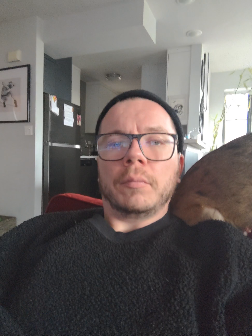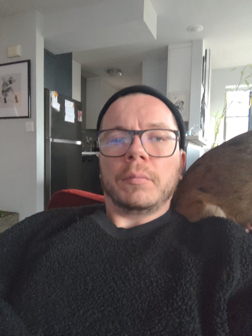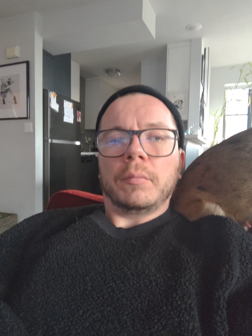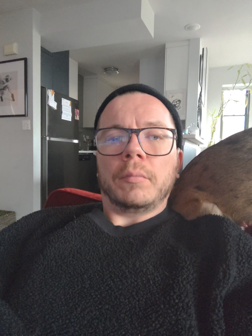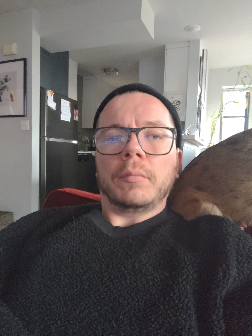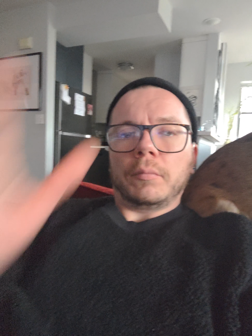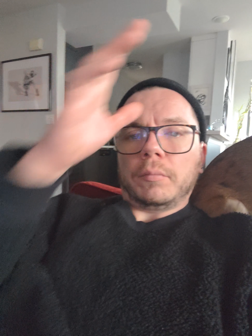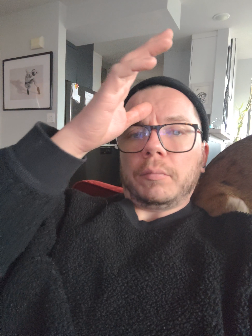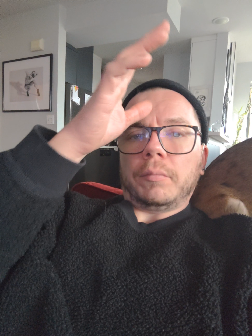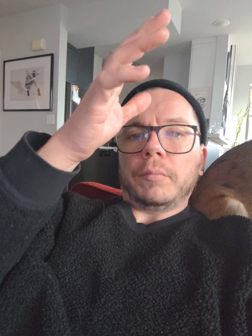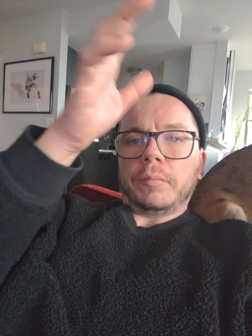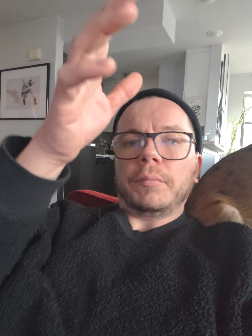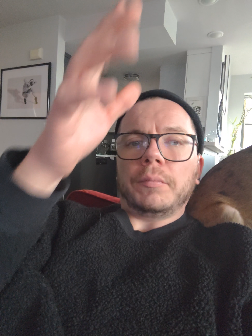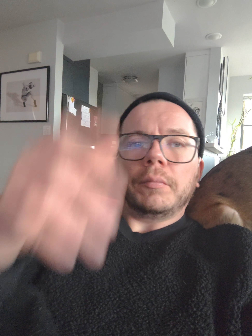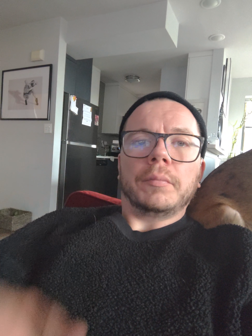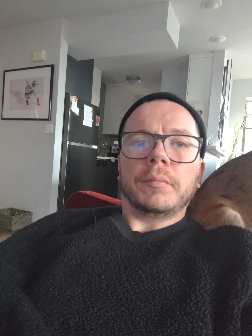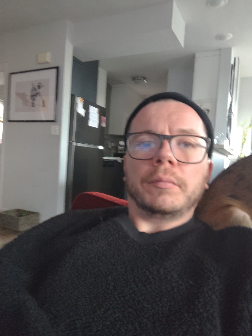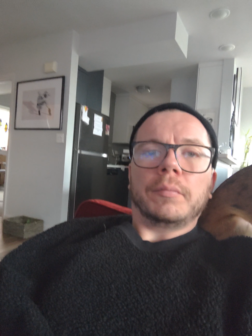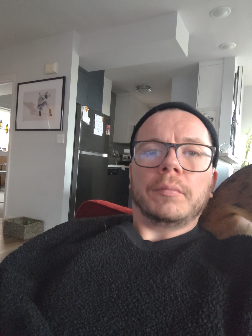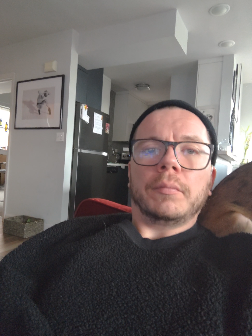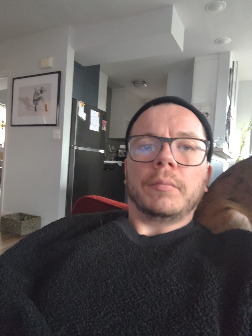grandpa